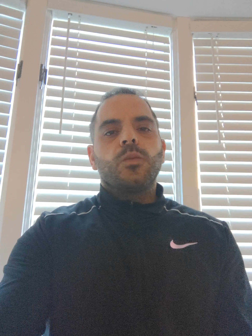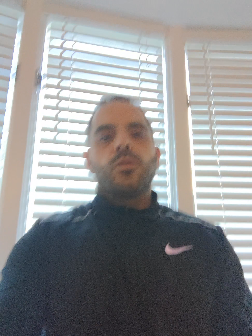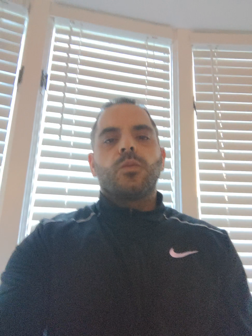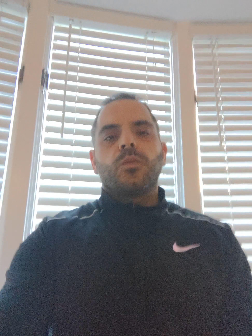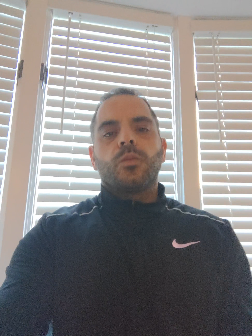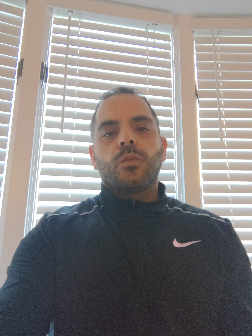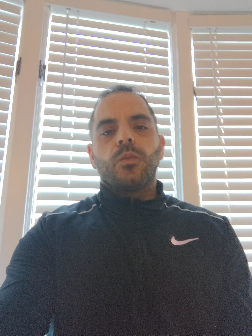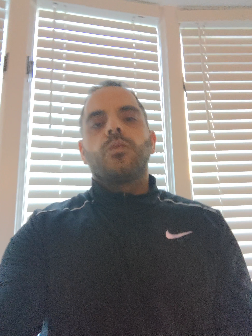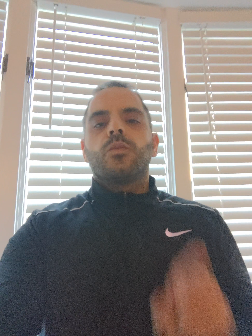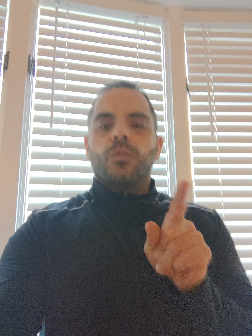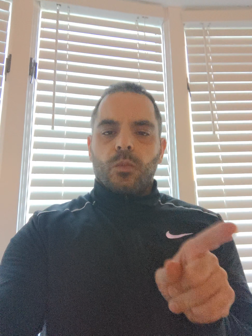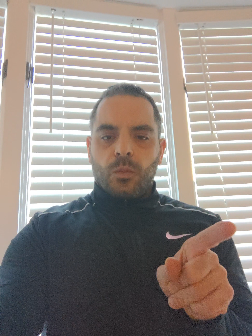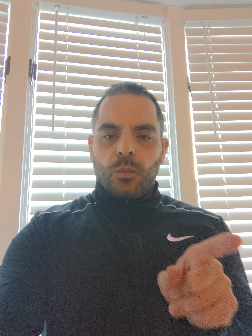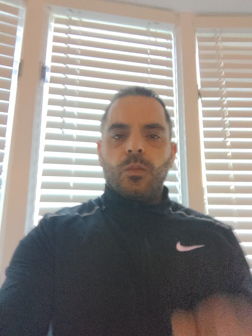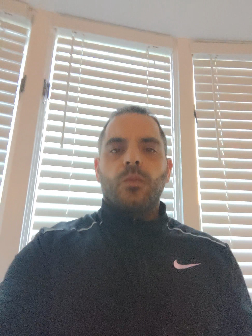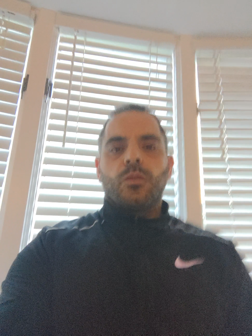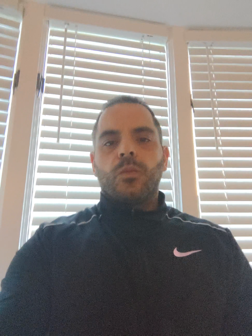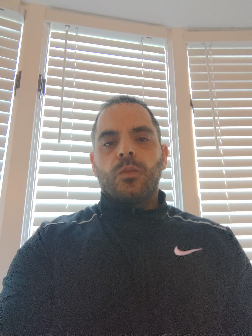he/she/it